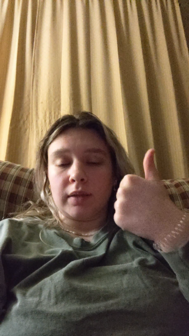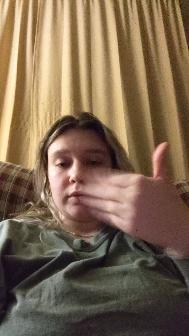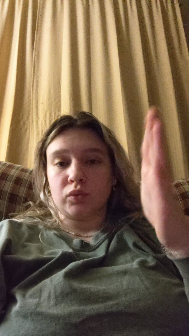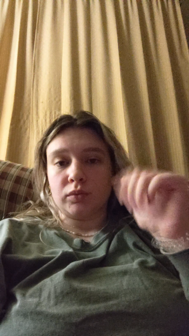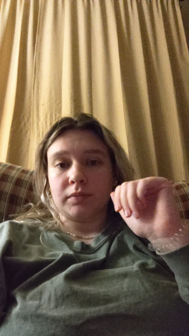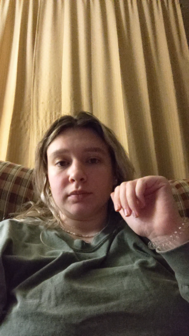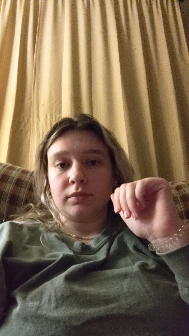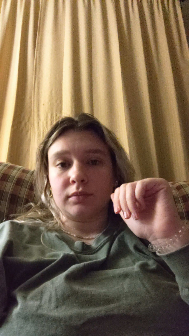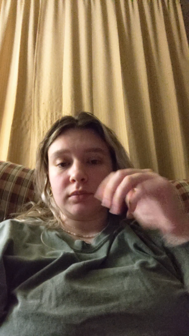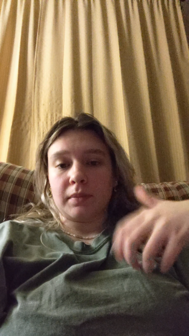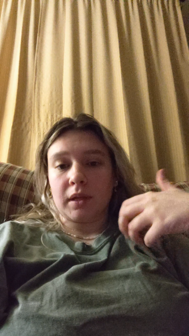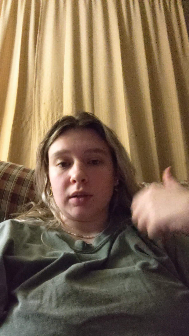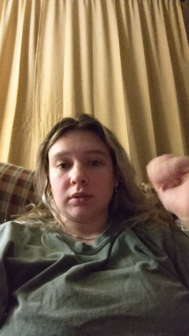monkey